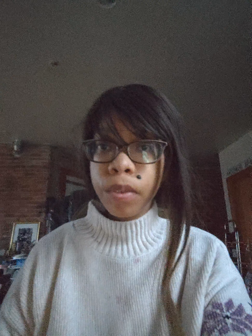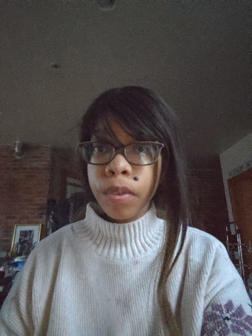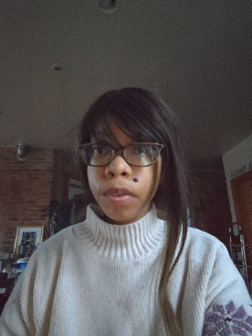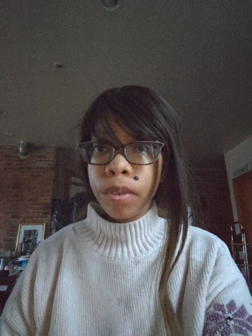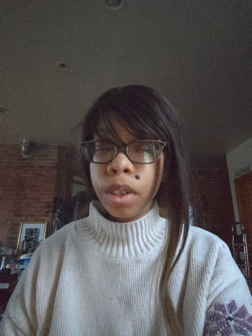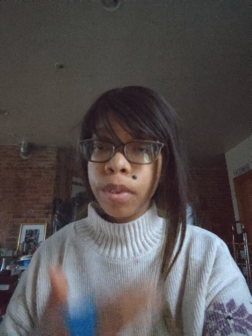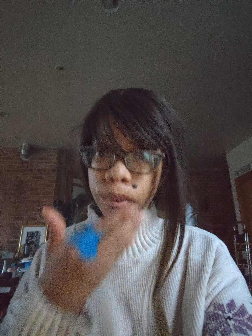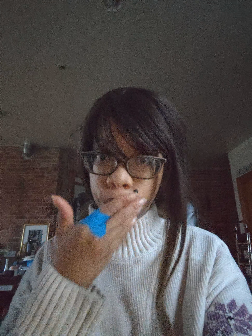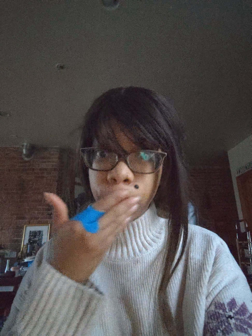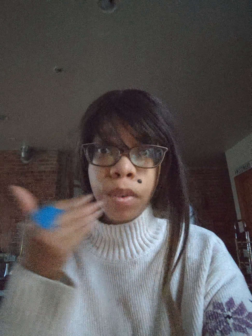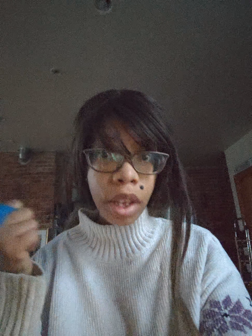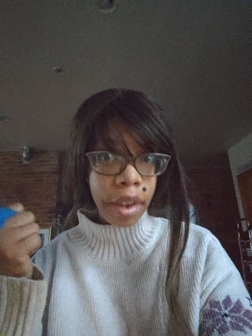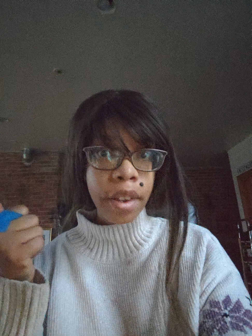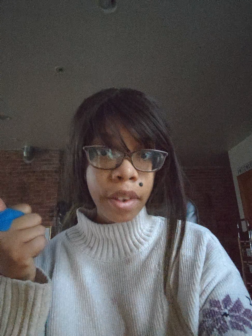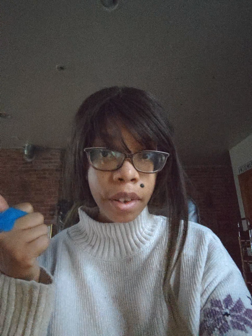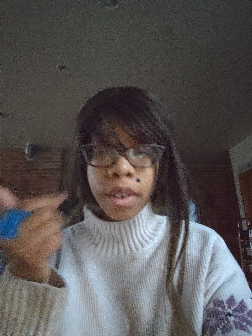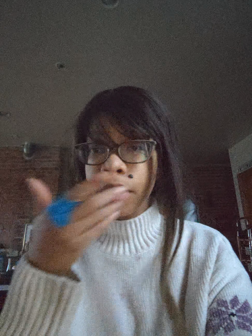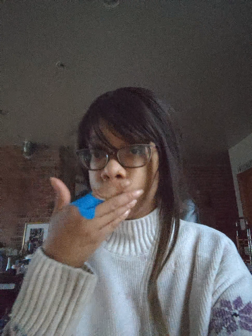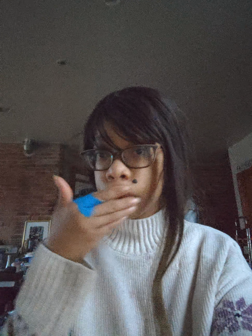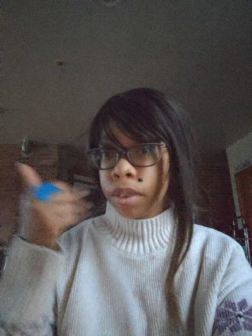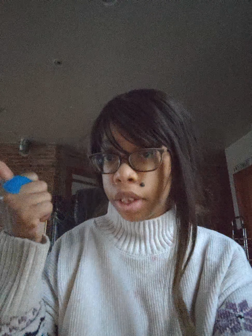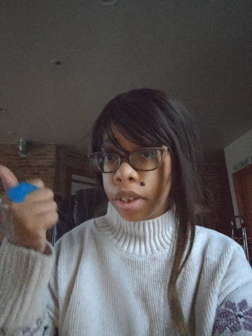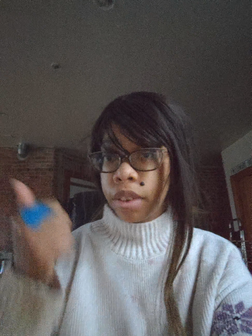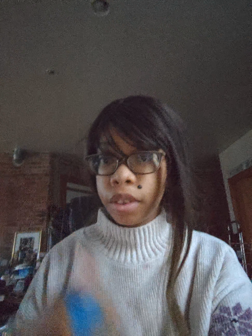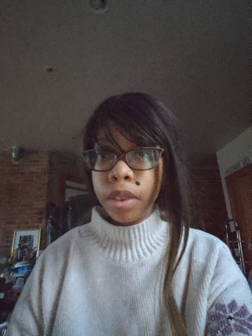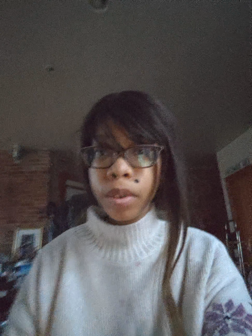better